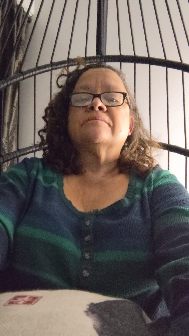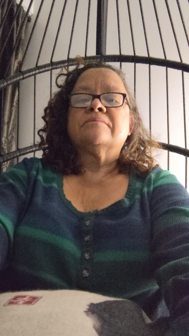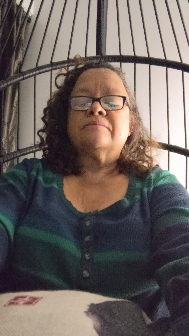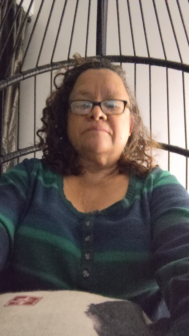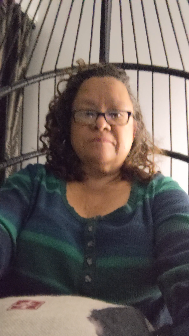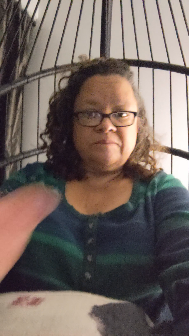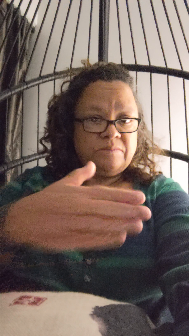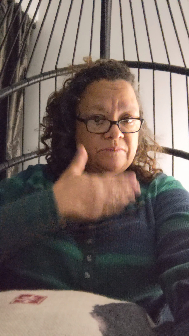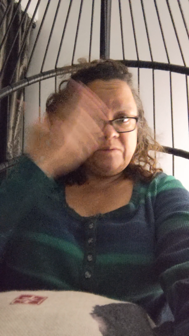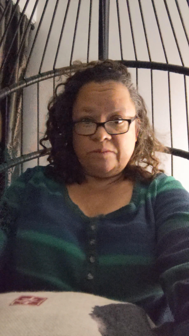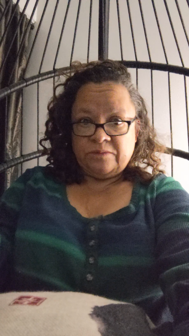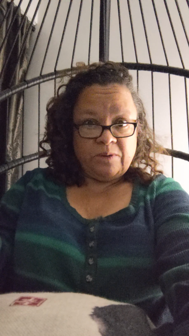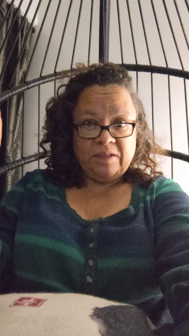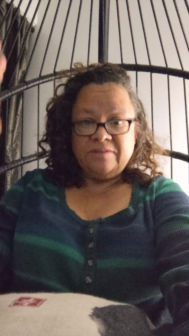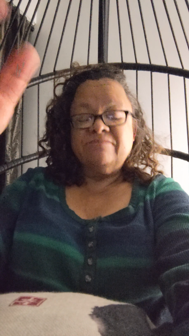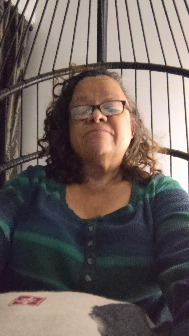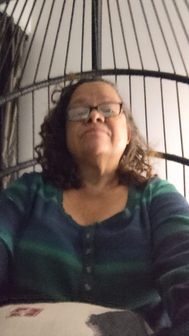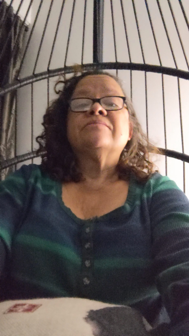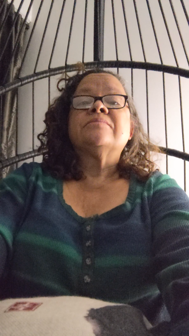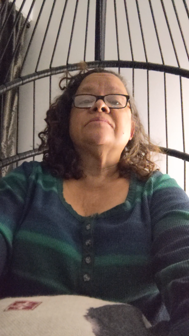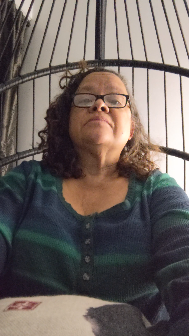all gone